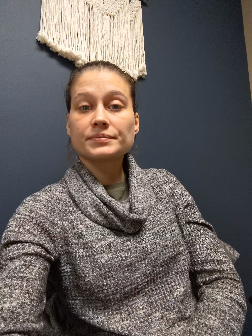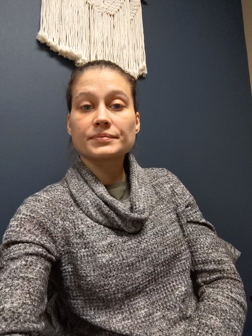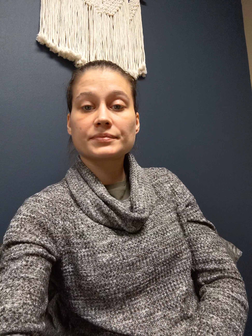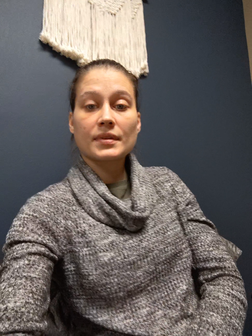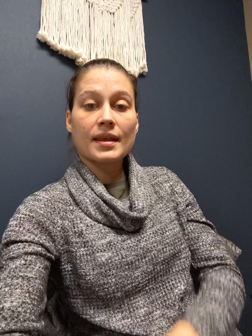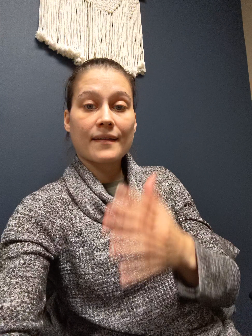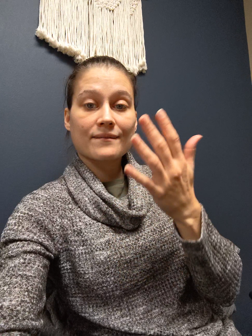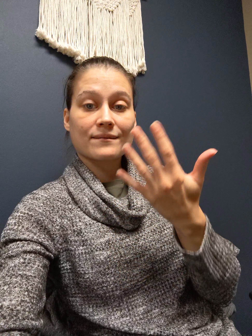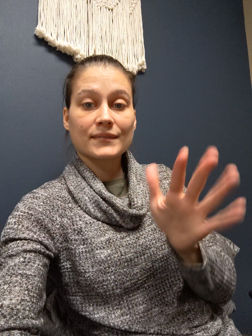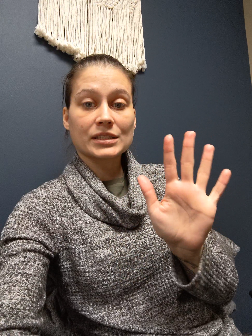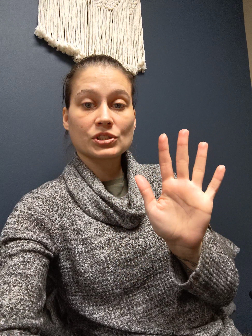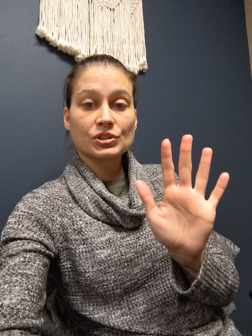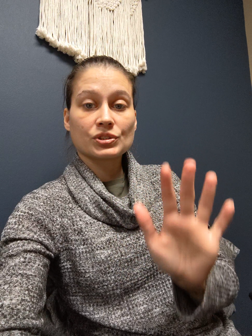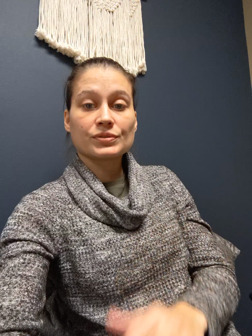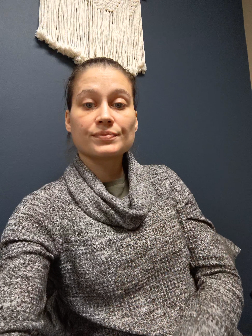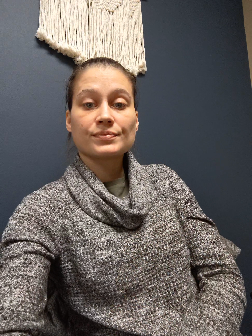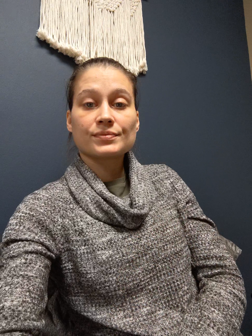finish